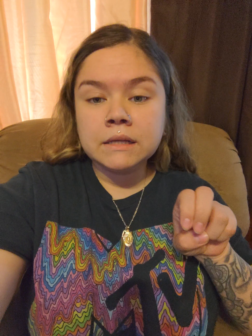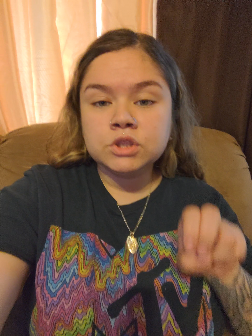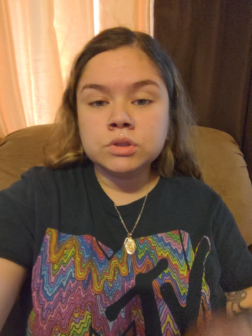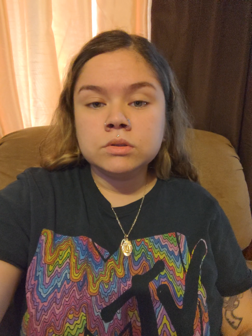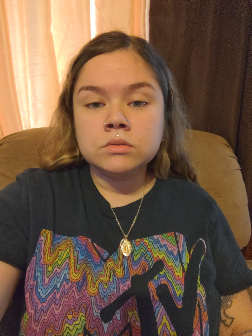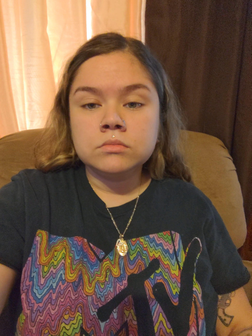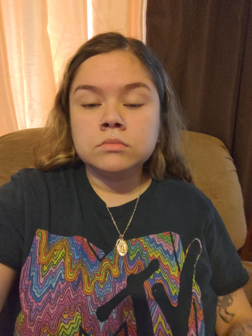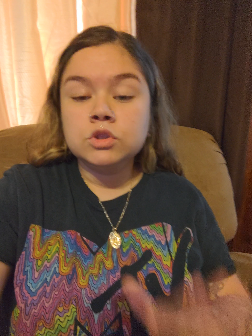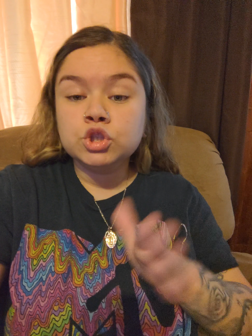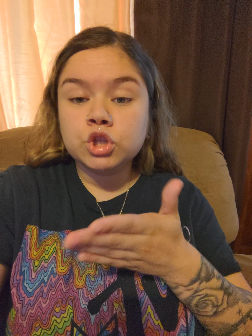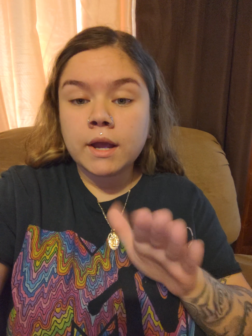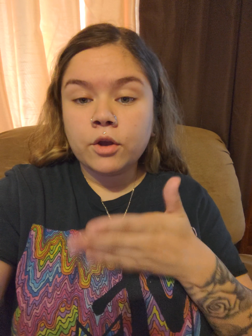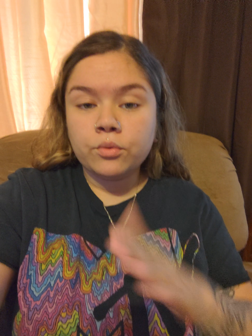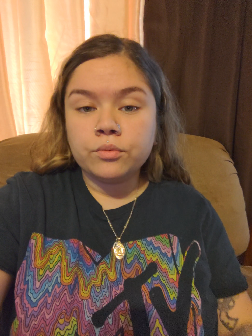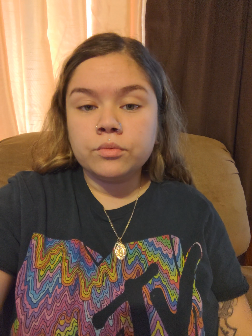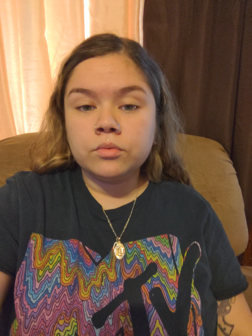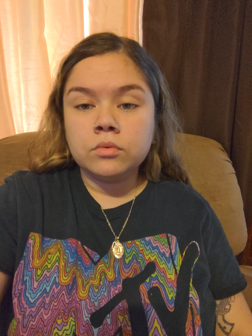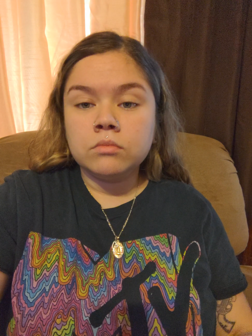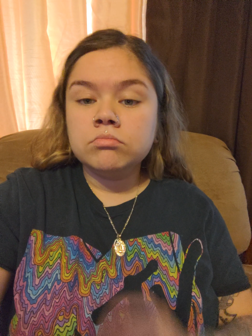share